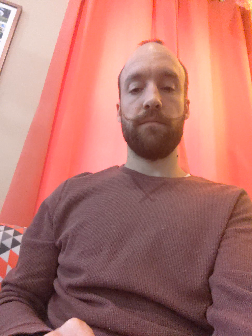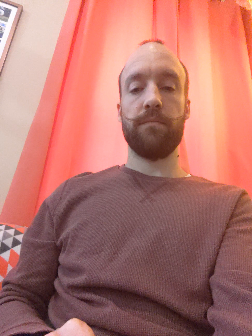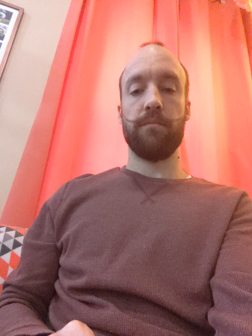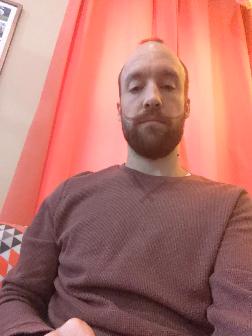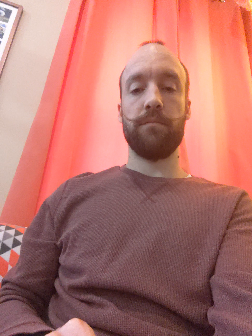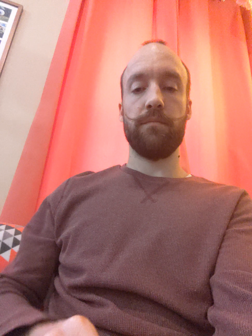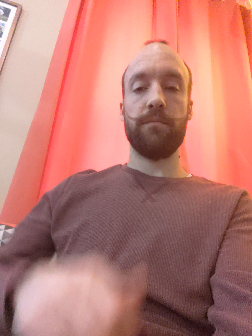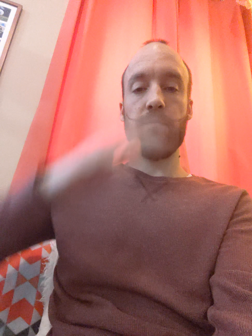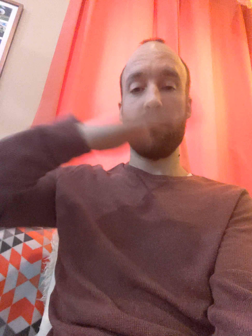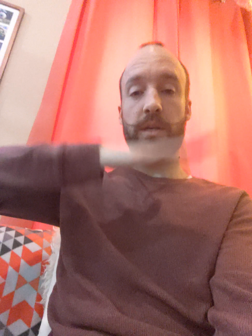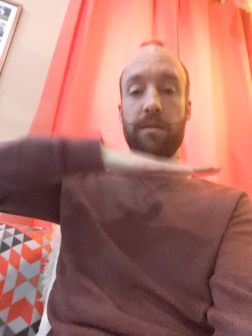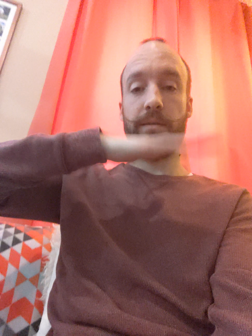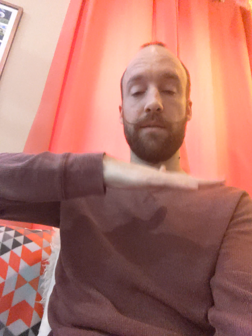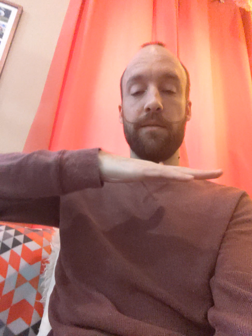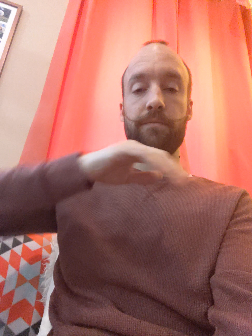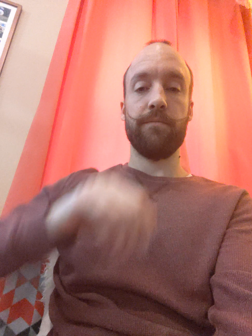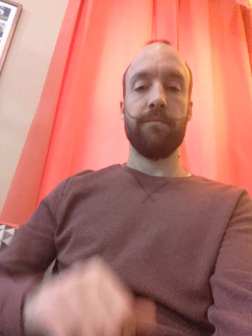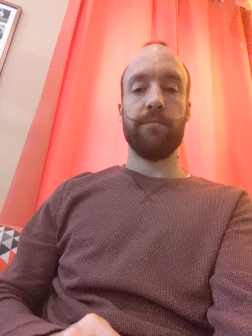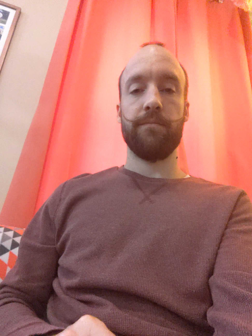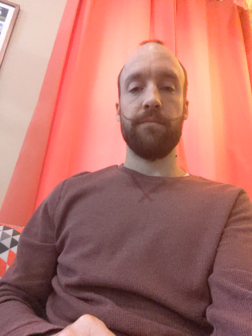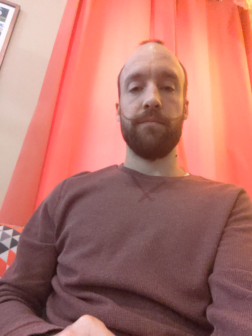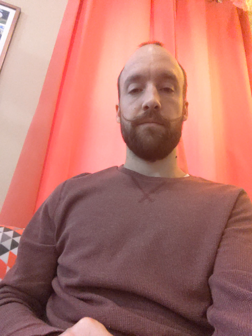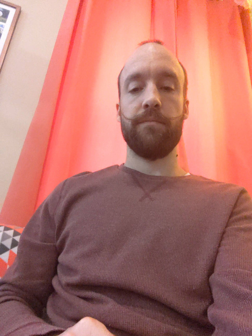table